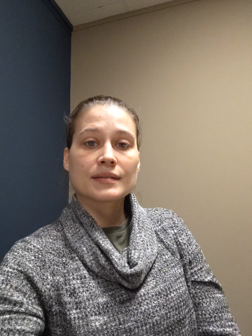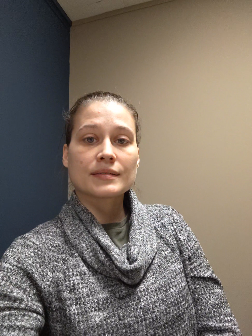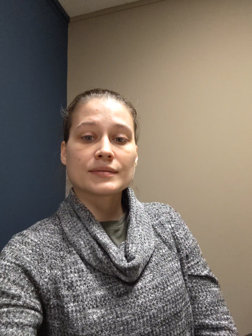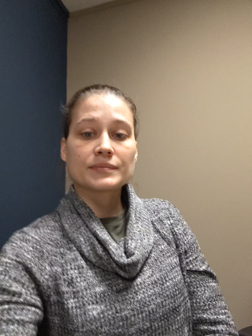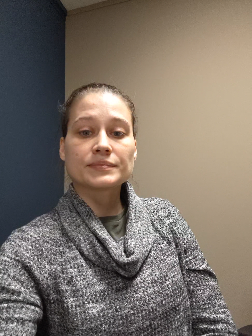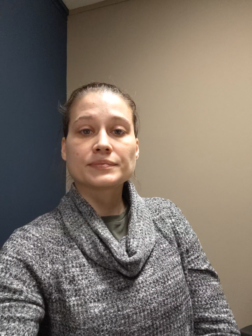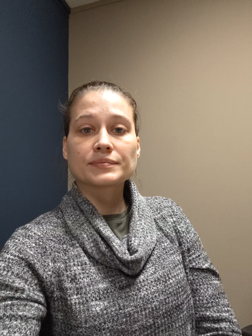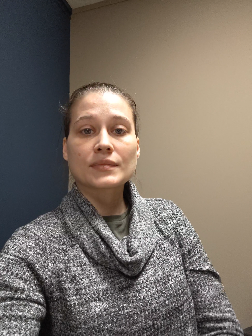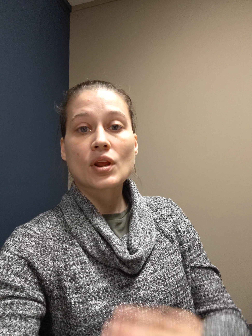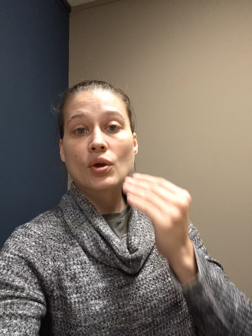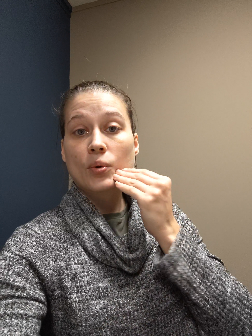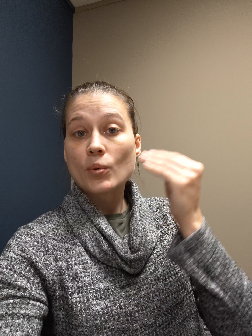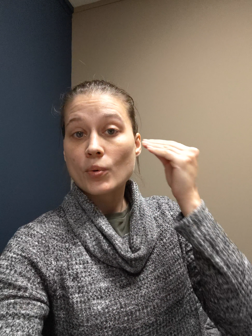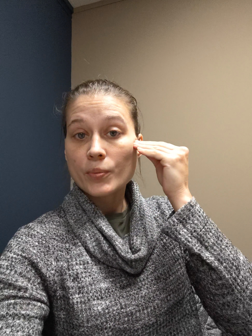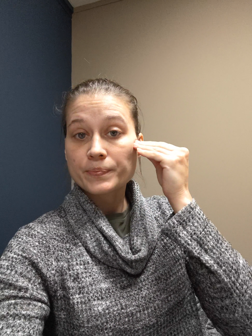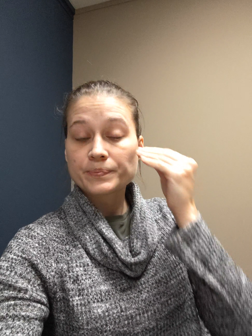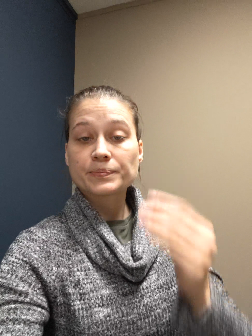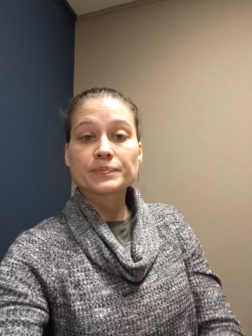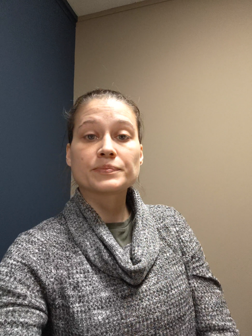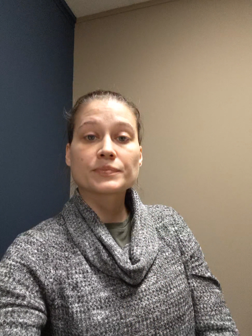home